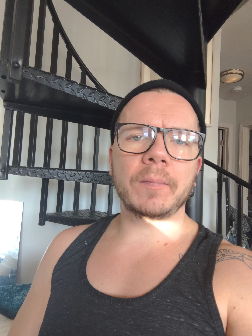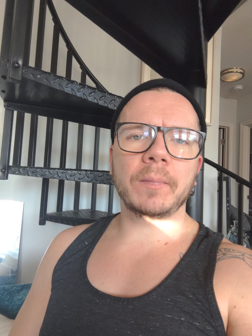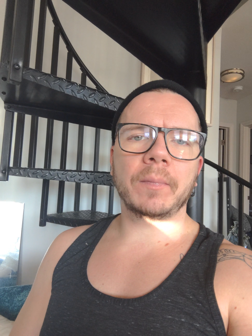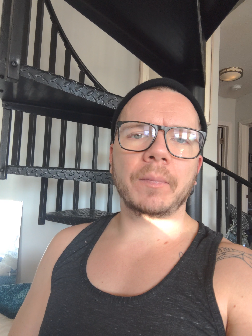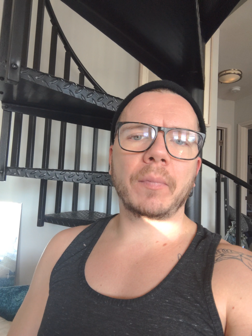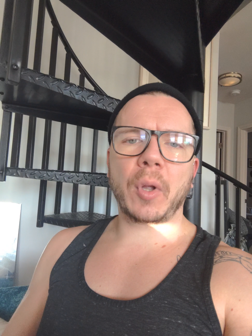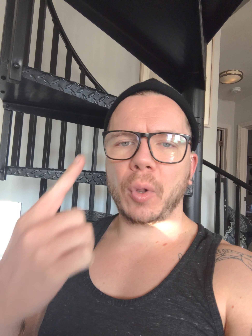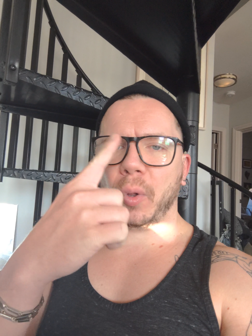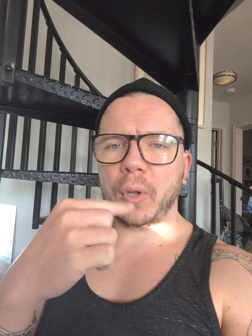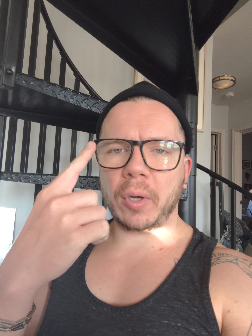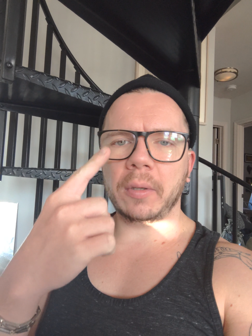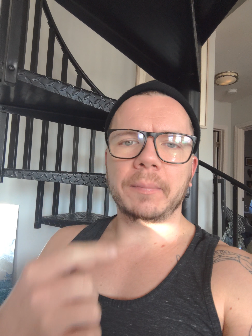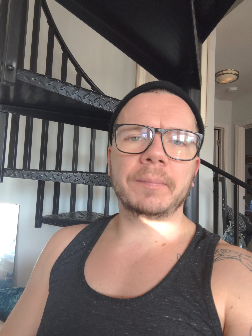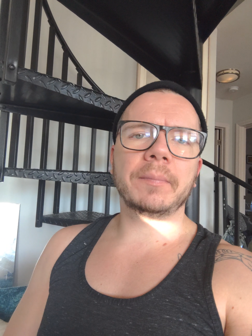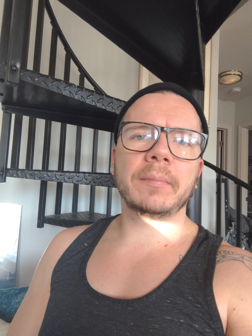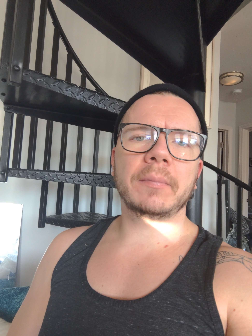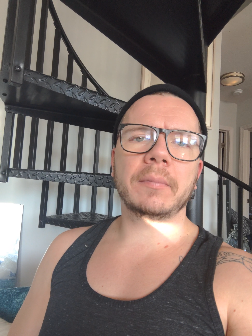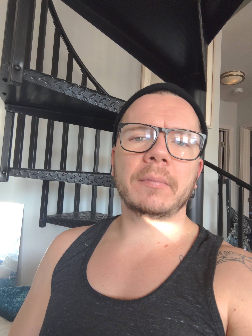look